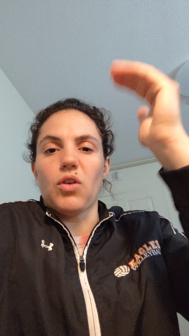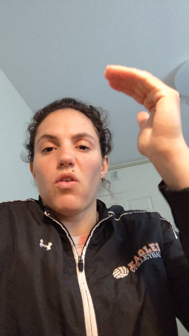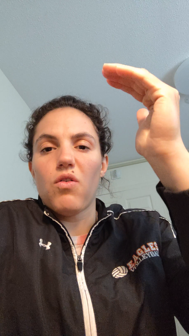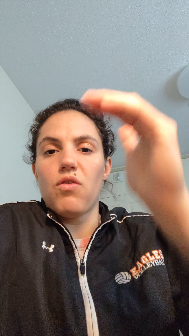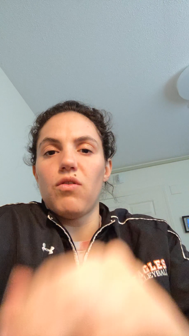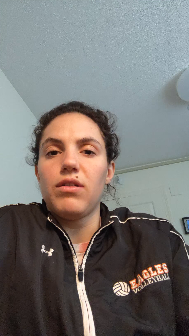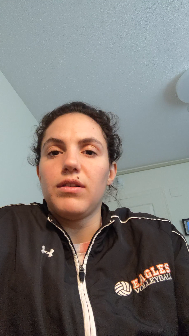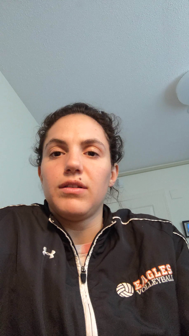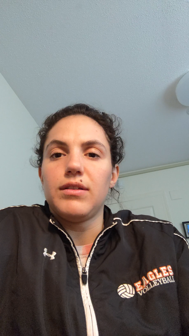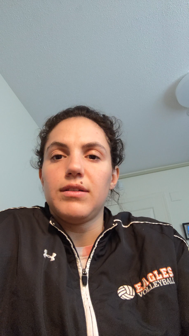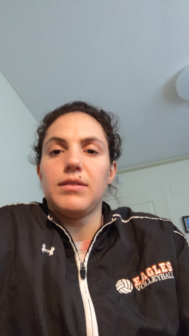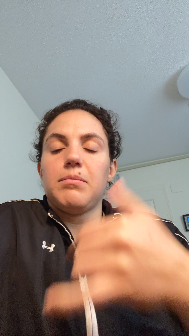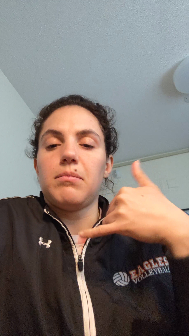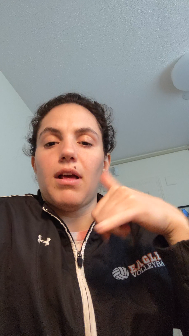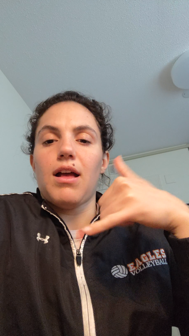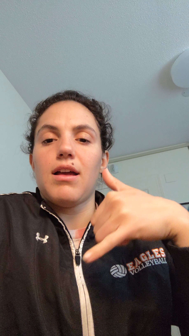play